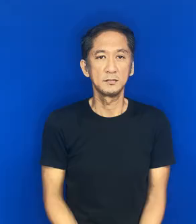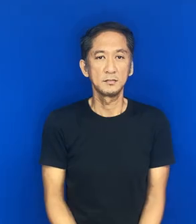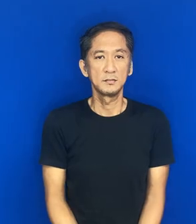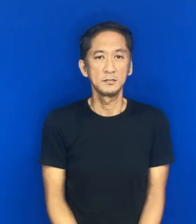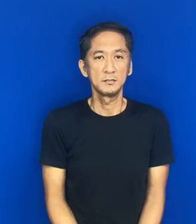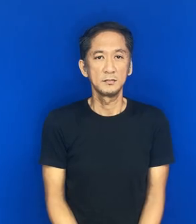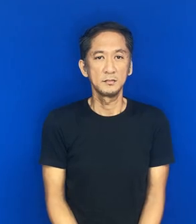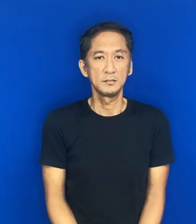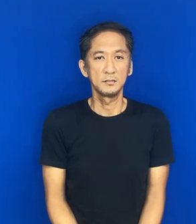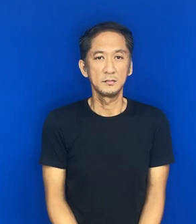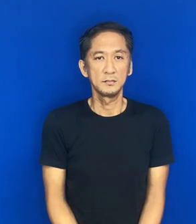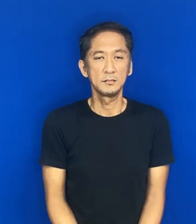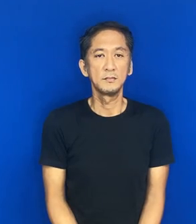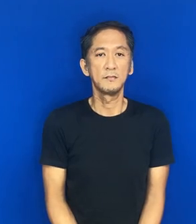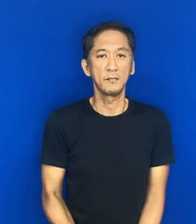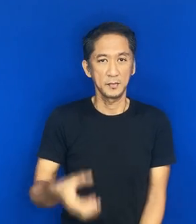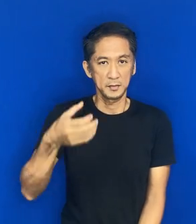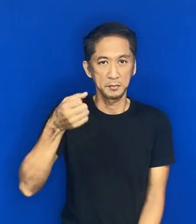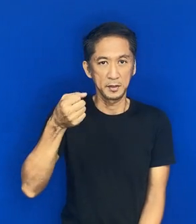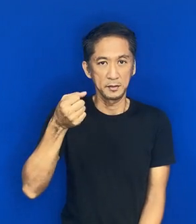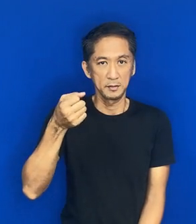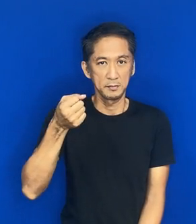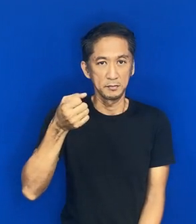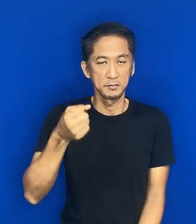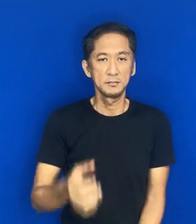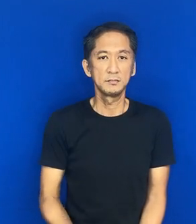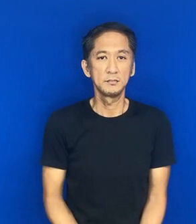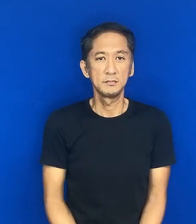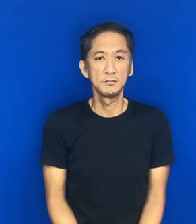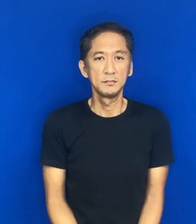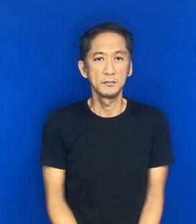milk